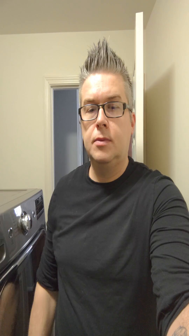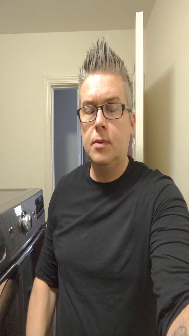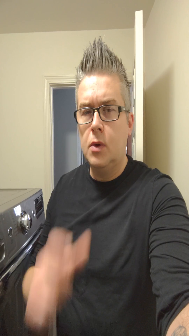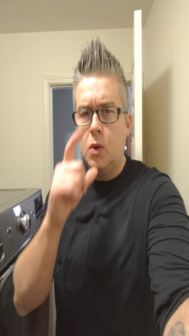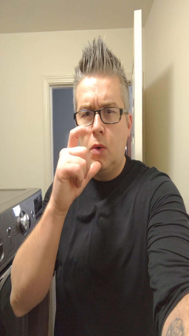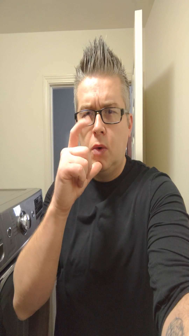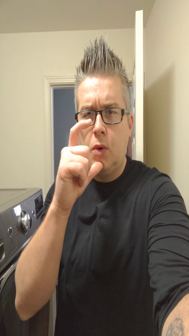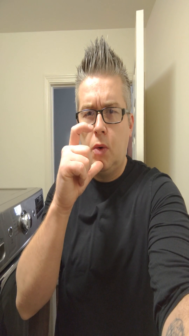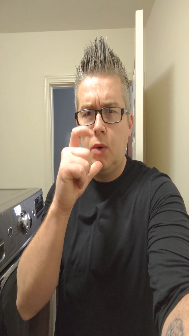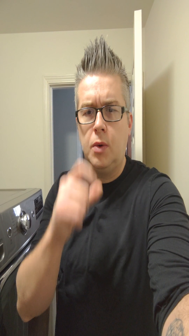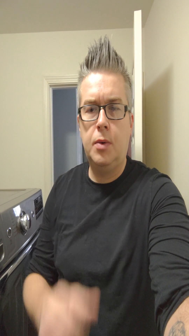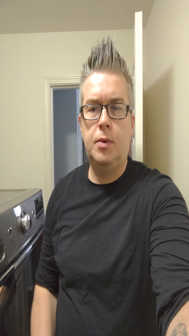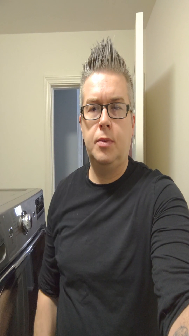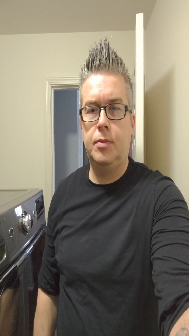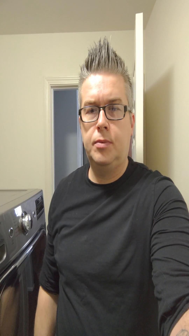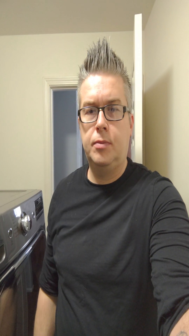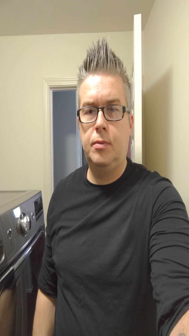who